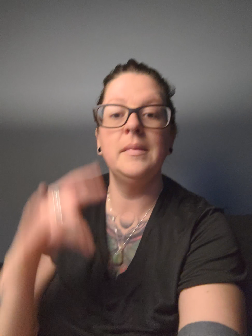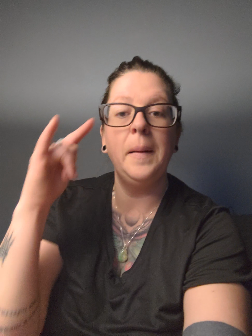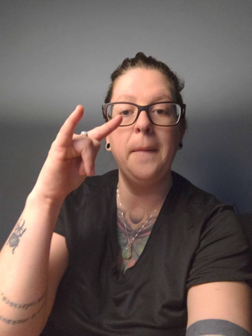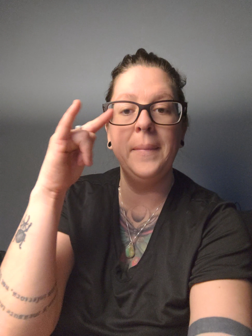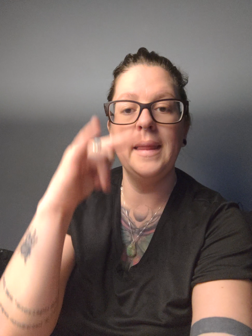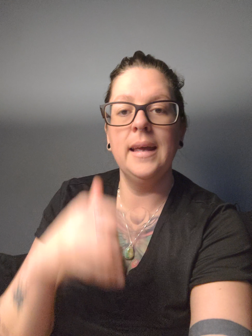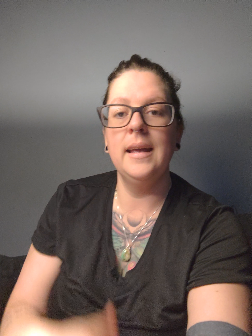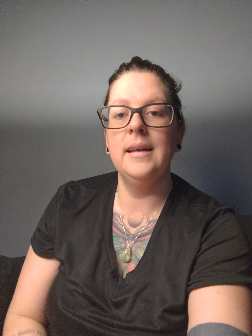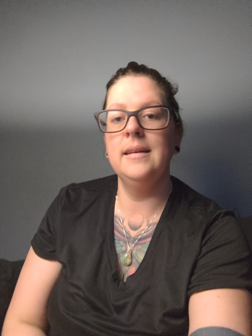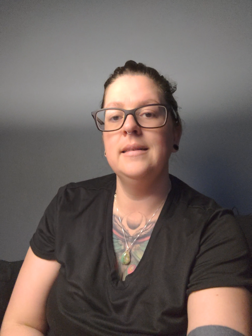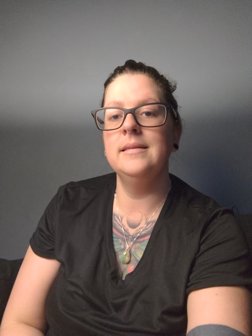airplane